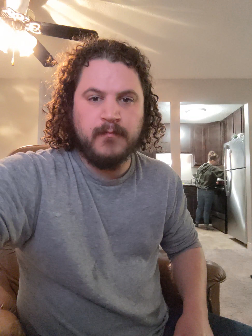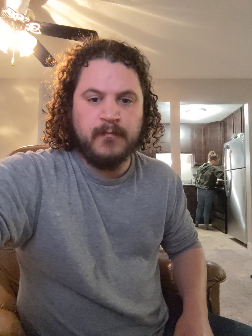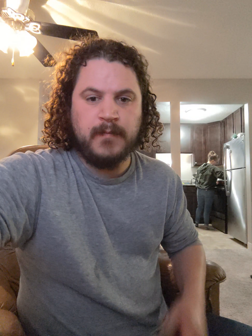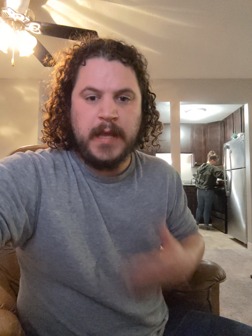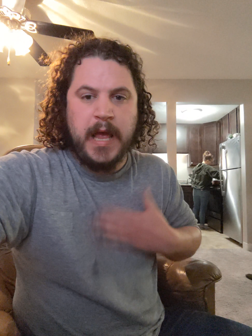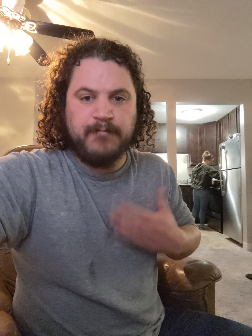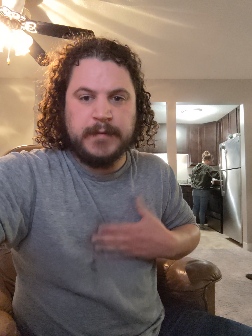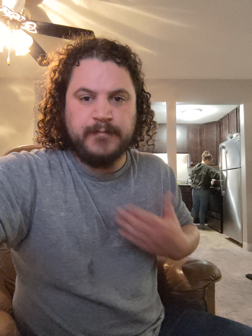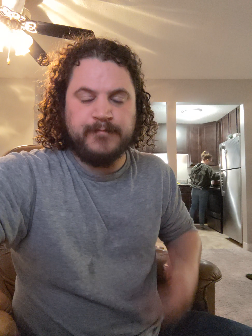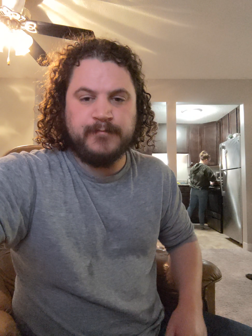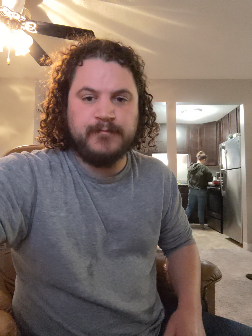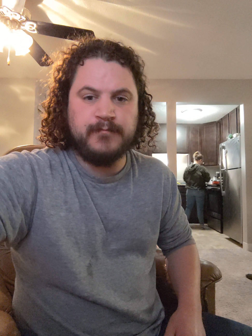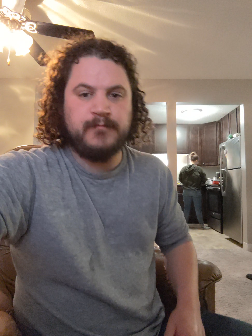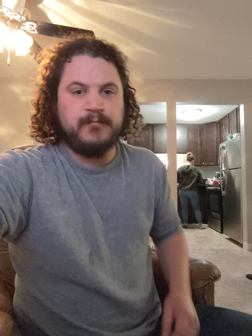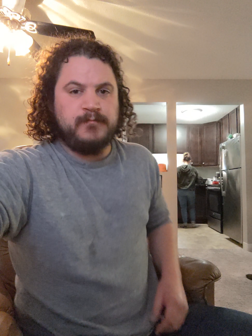happy